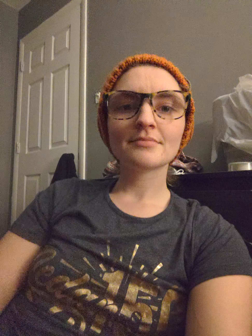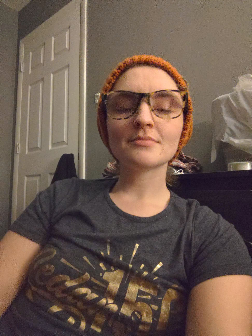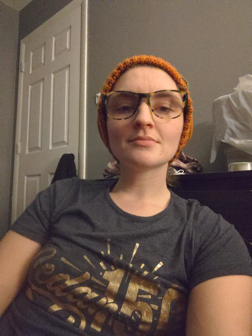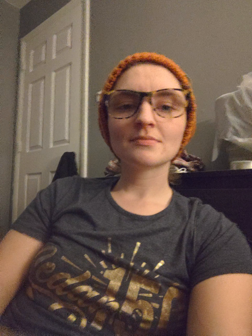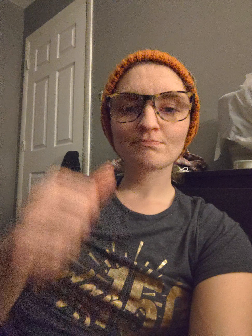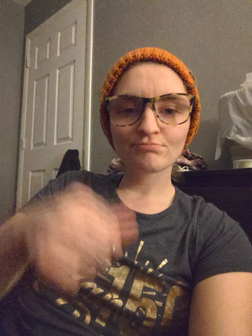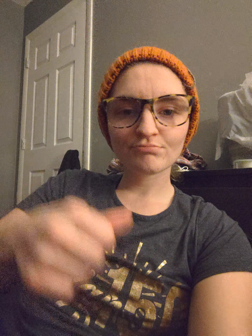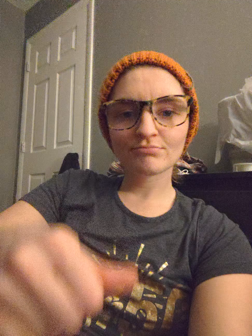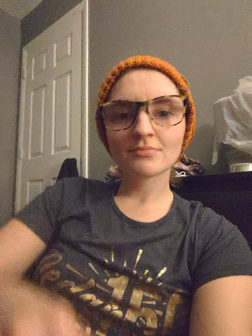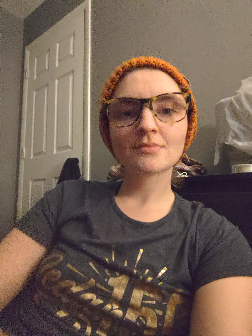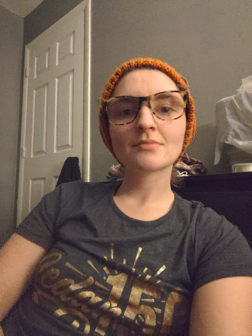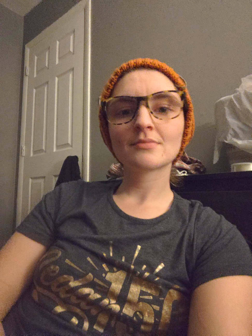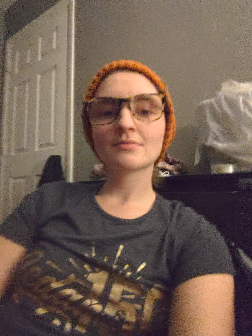puzzle